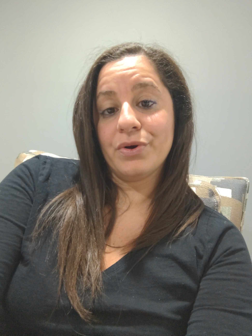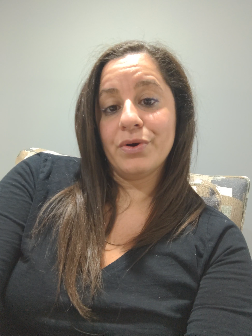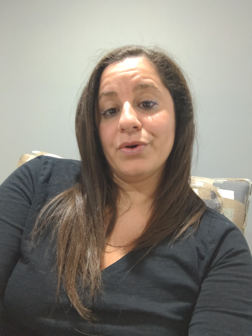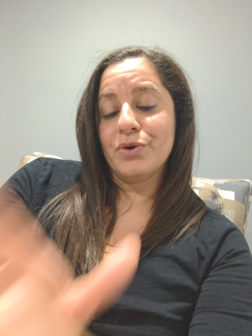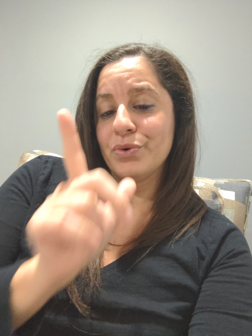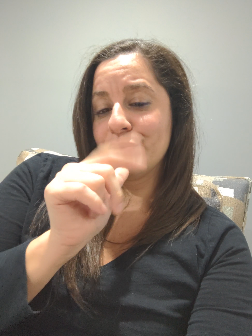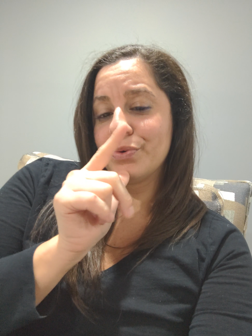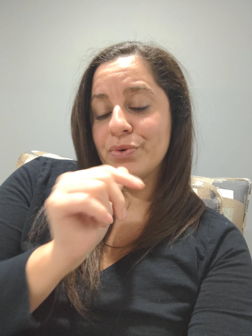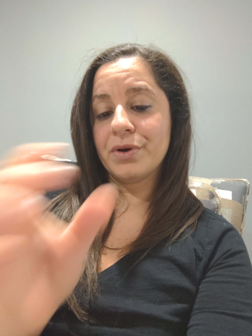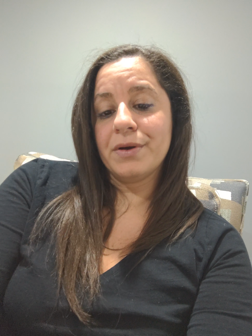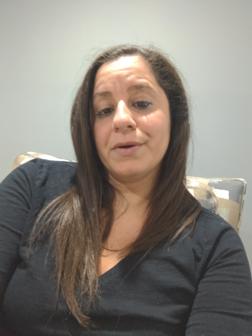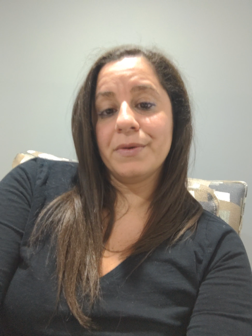who